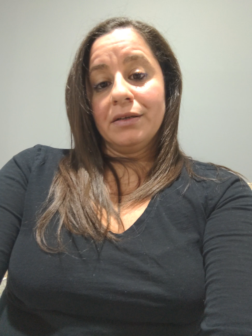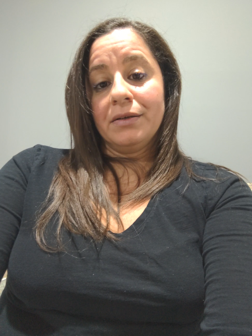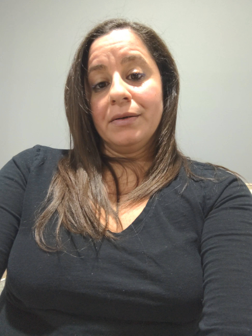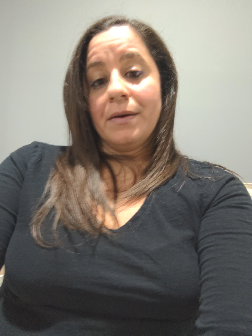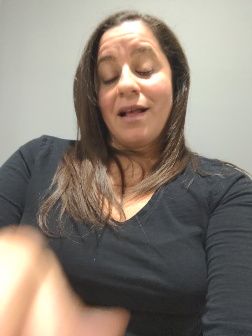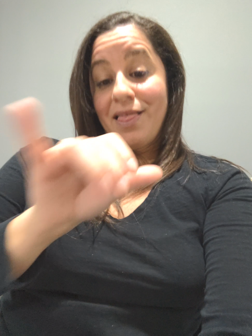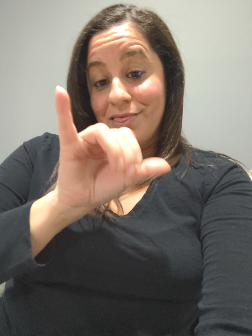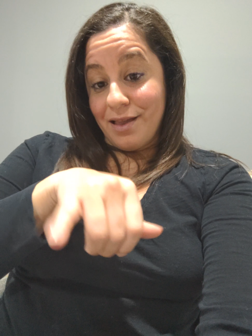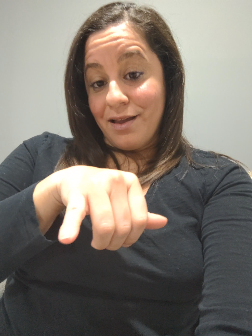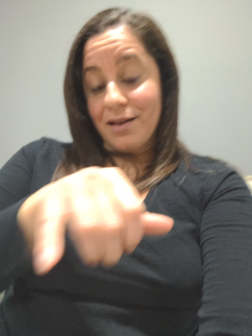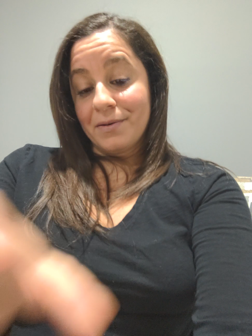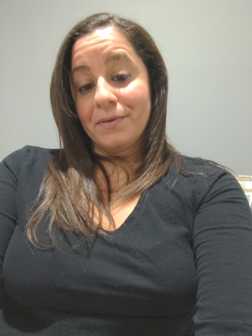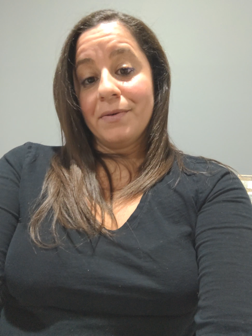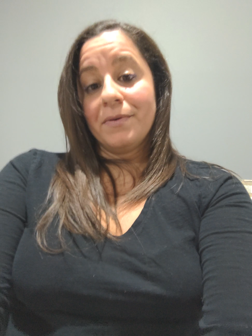that